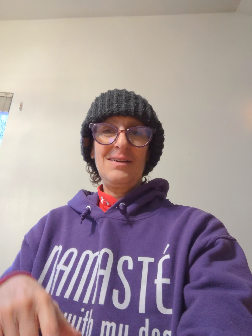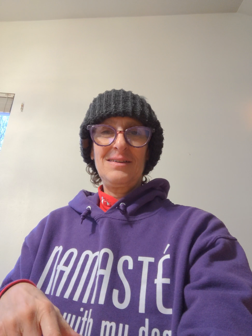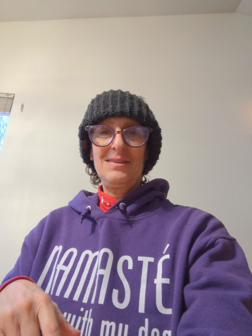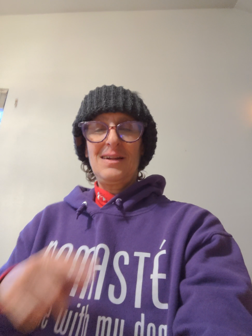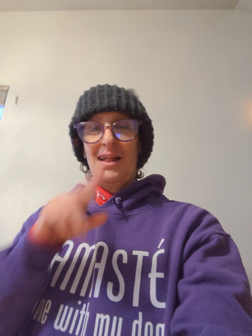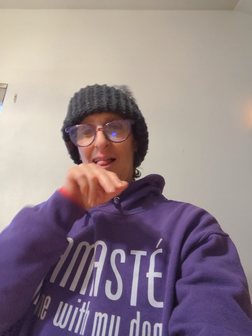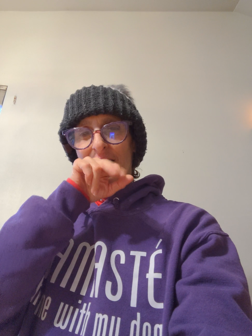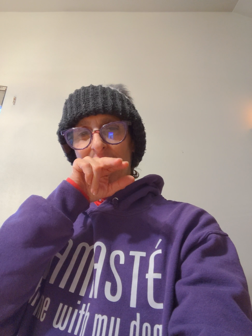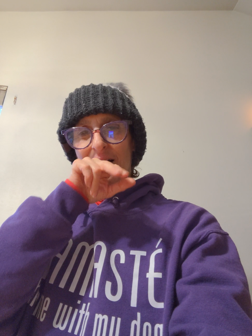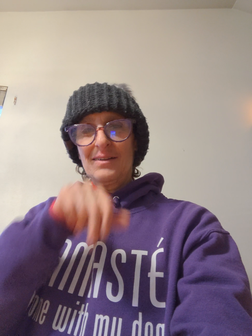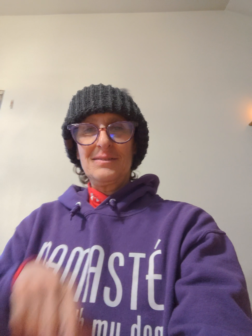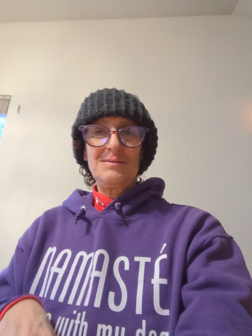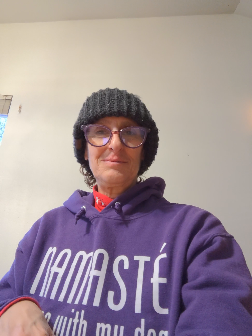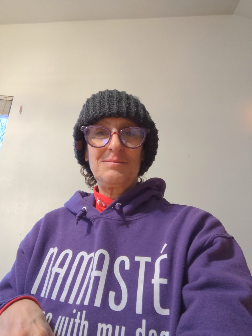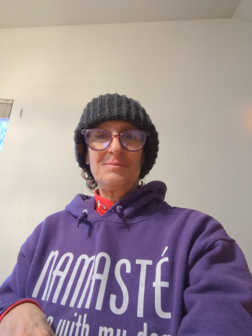tongue